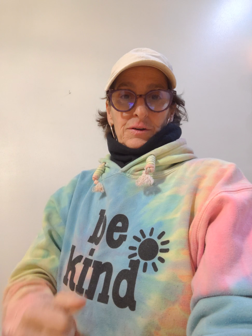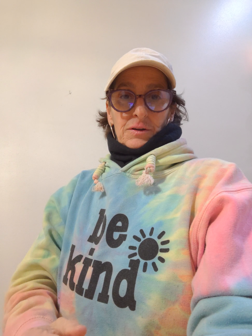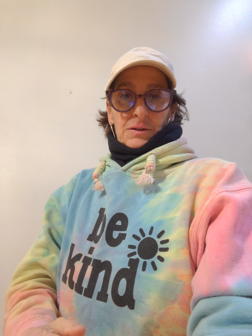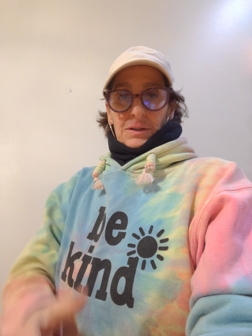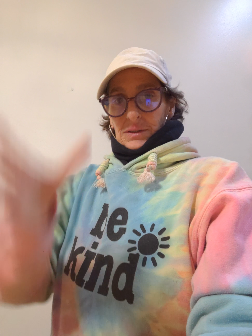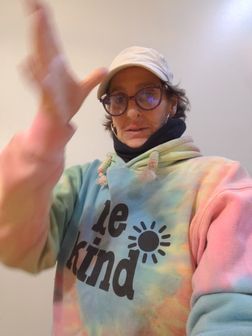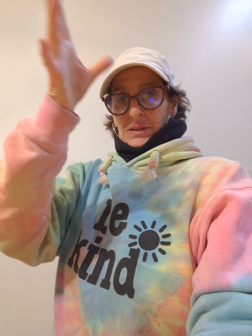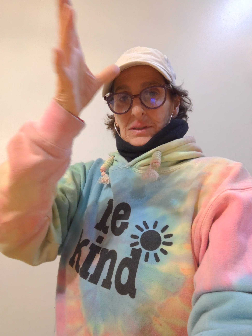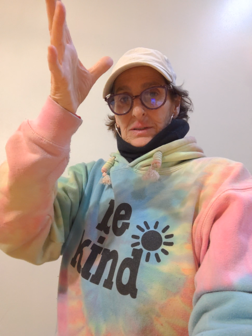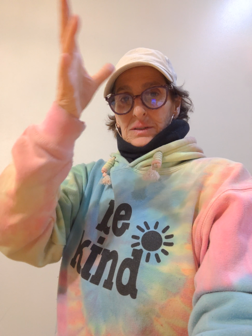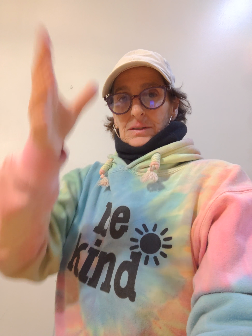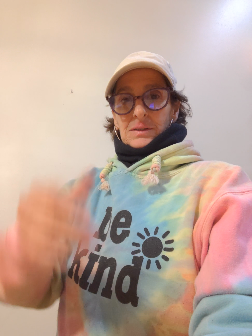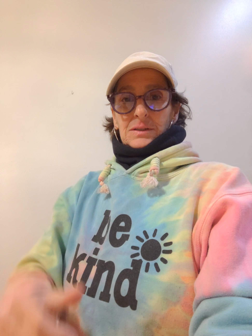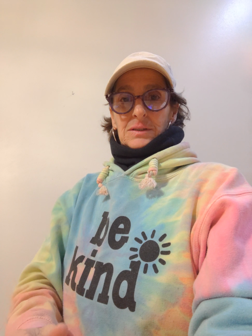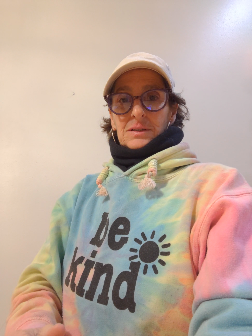dad